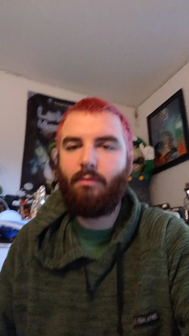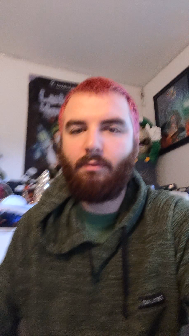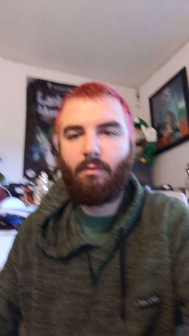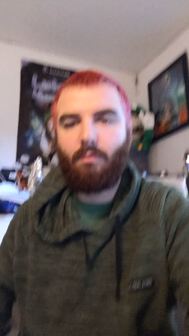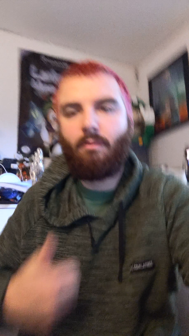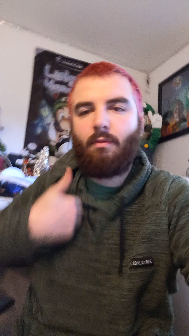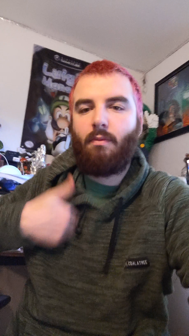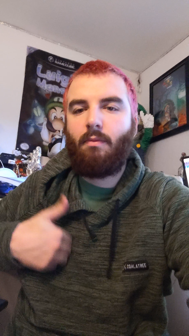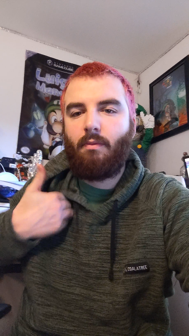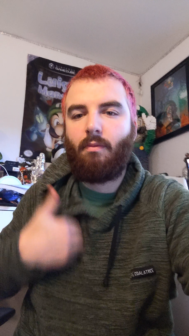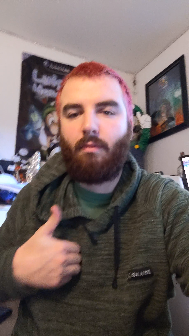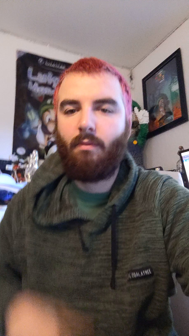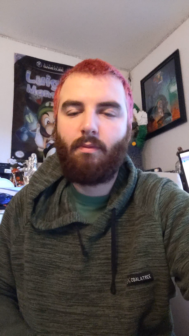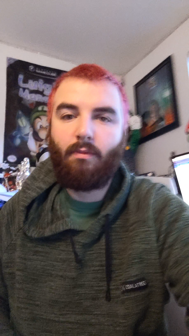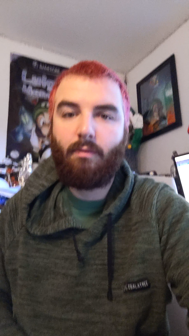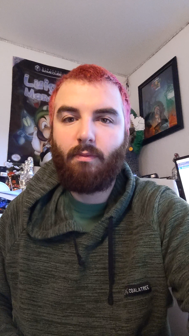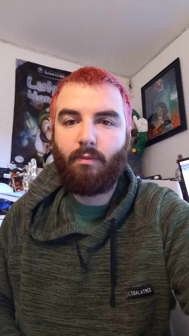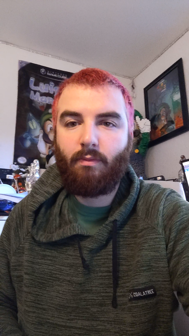bathtub